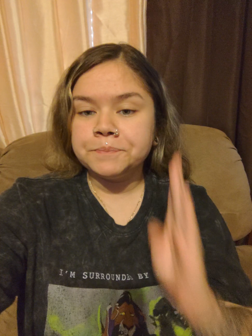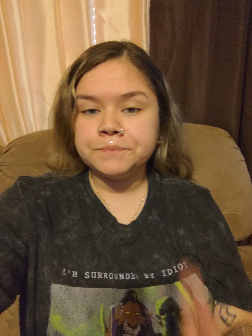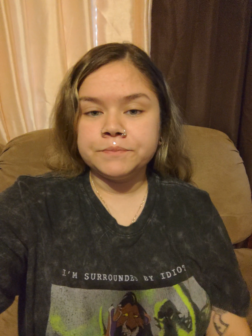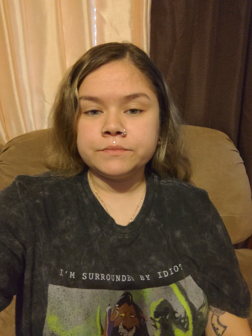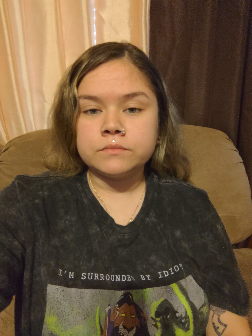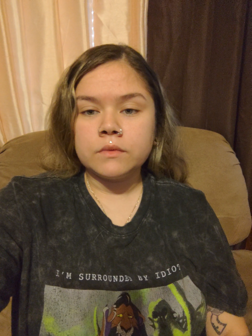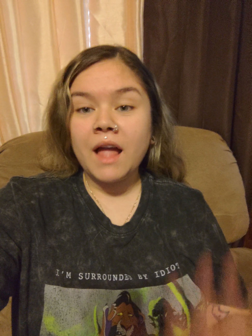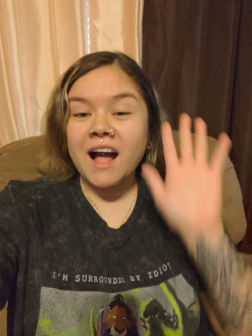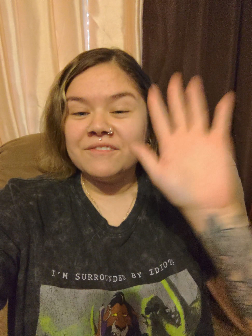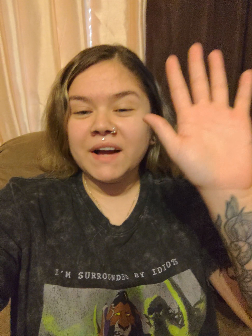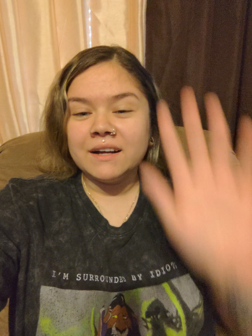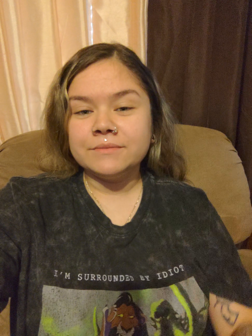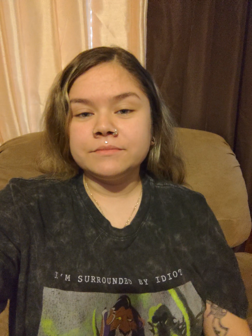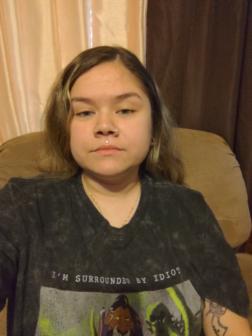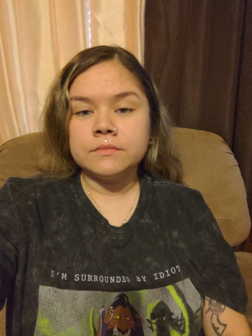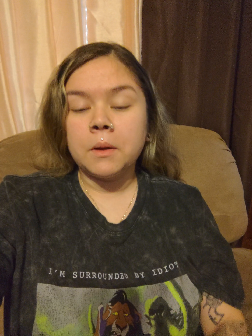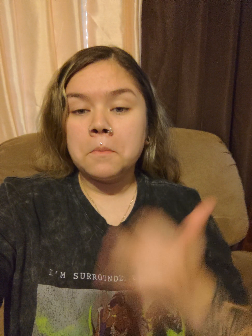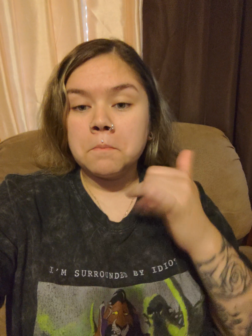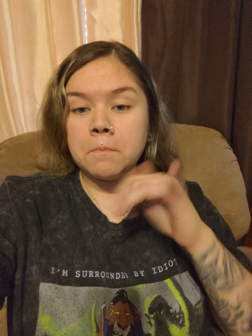give me five